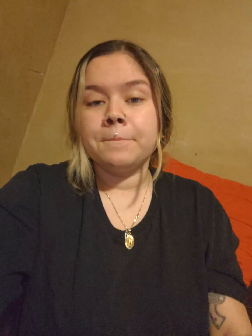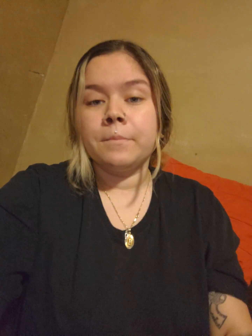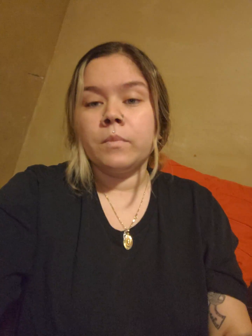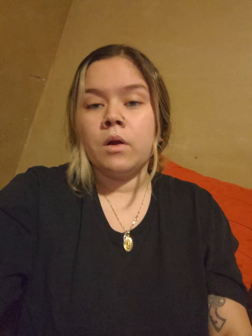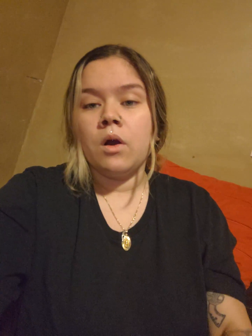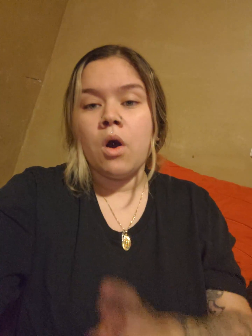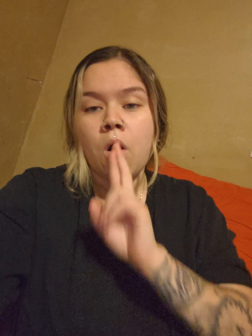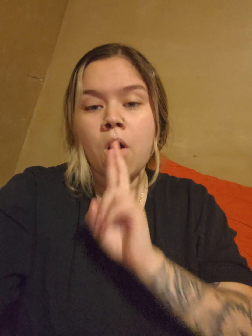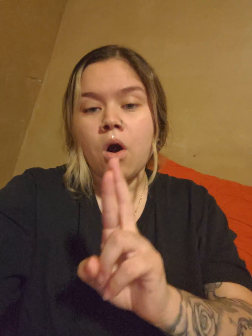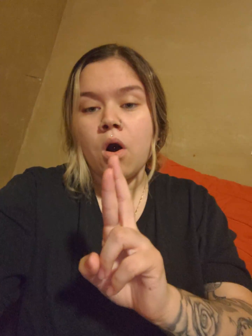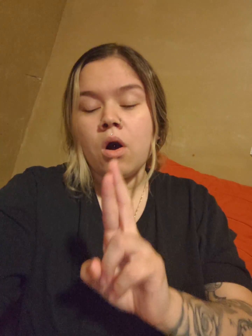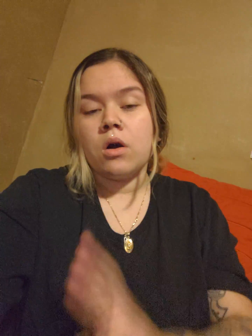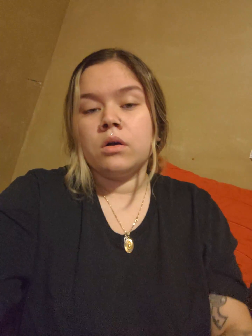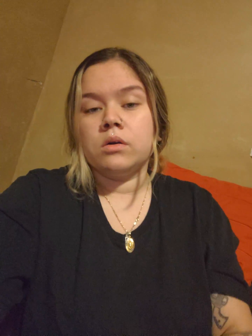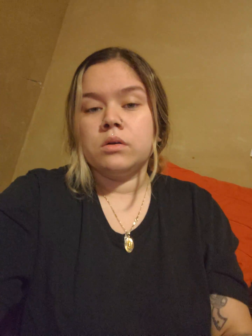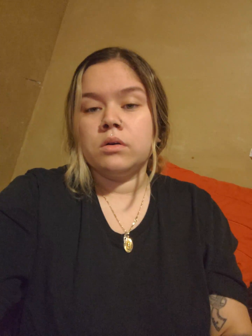are